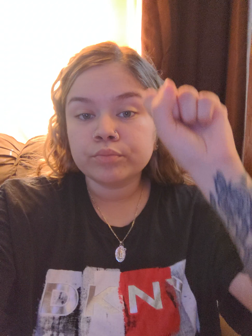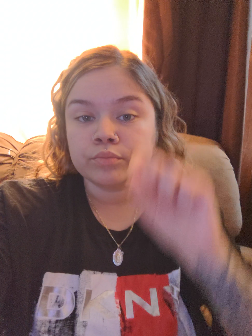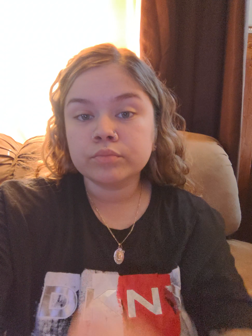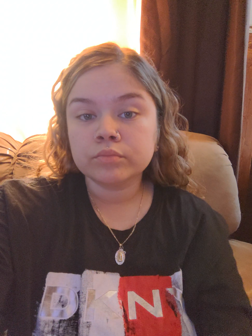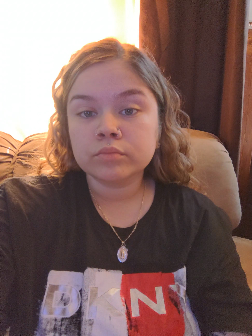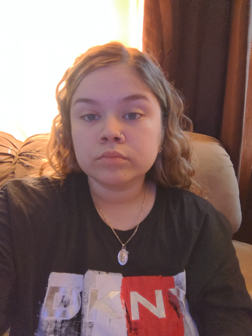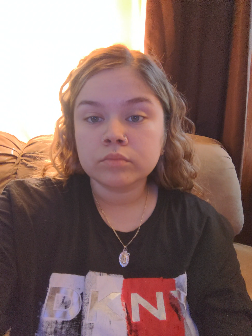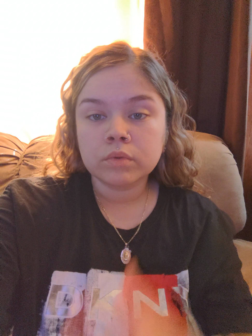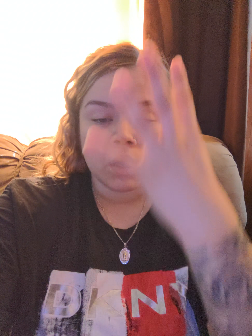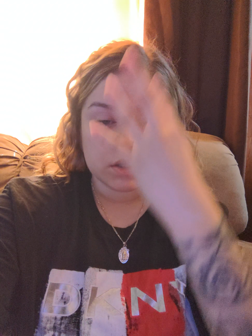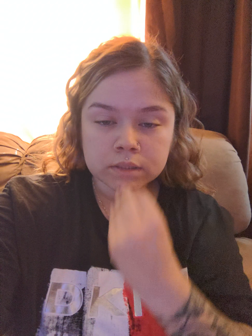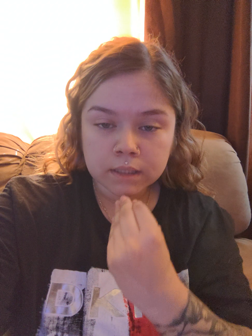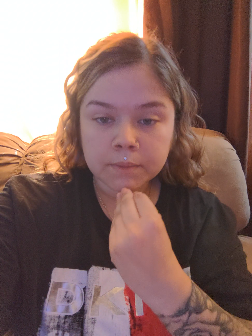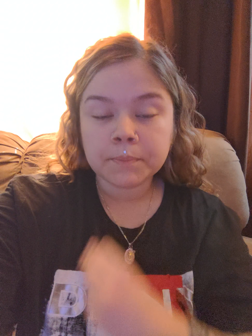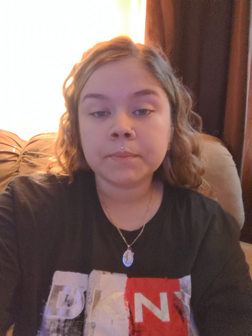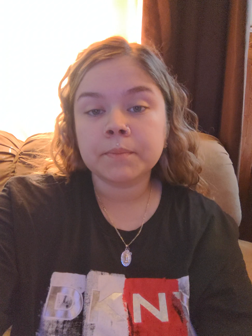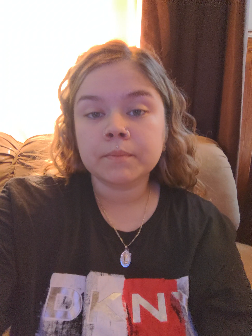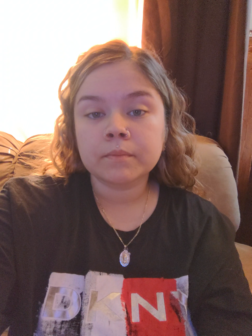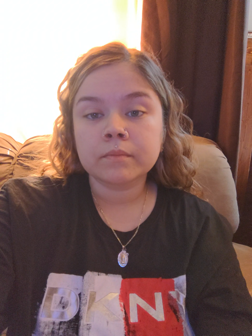asleep